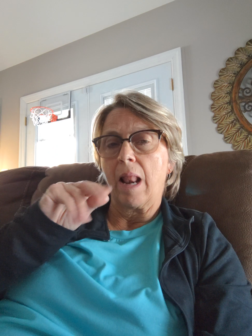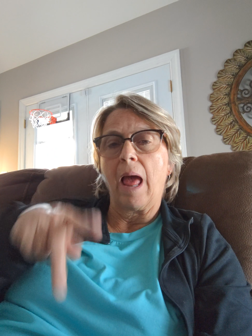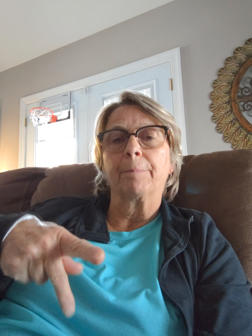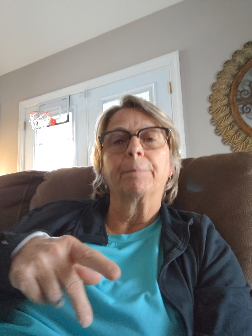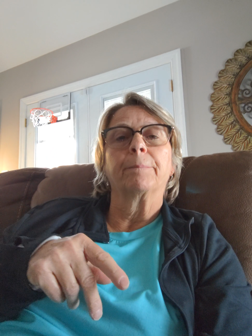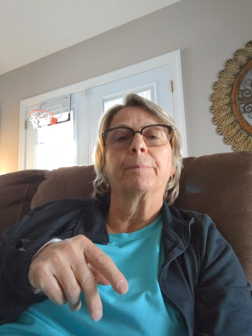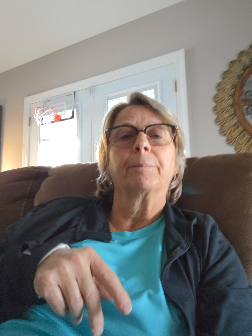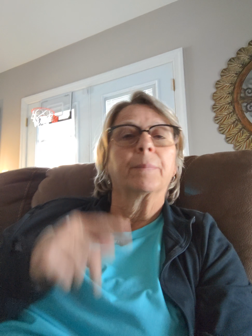nap